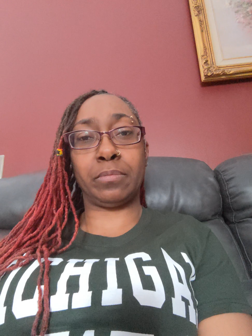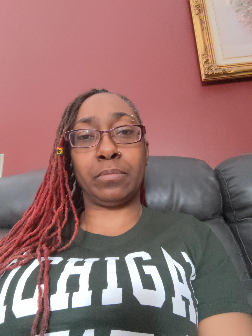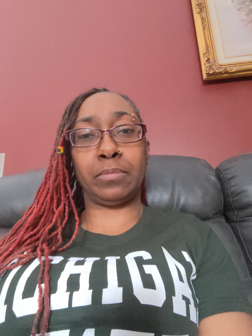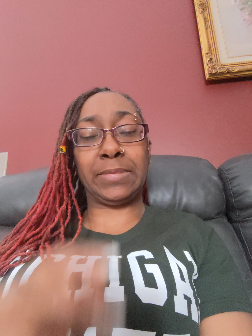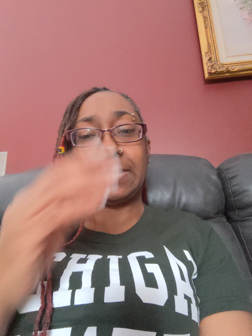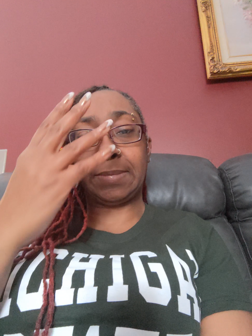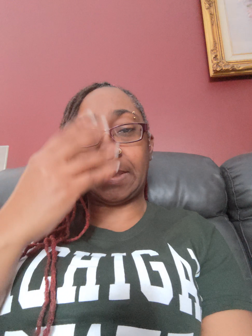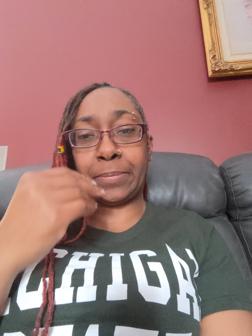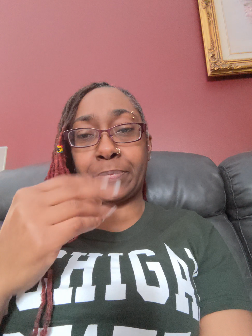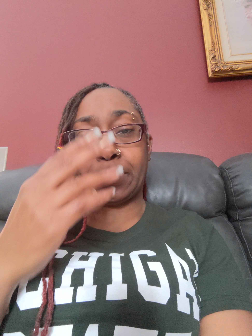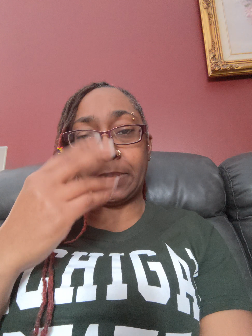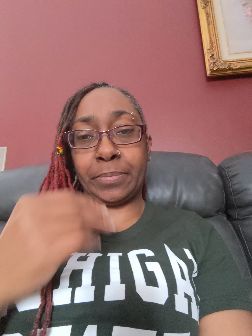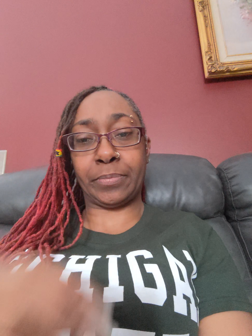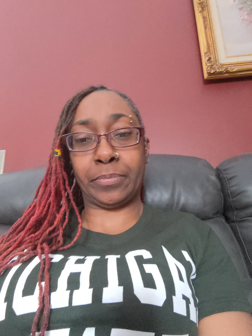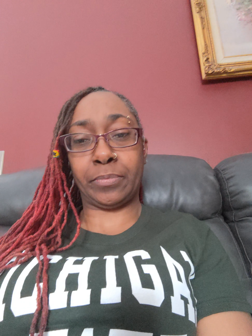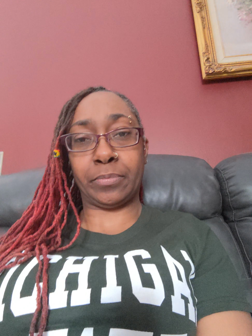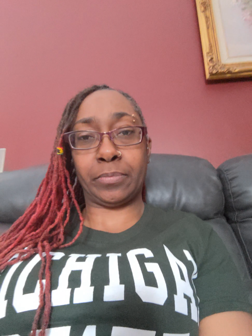sleepy